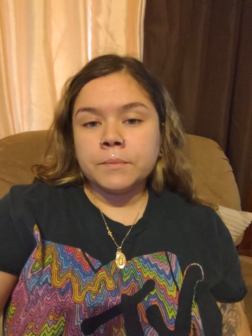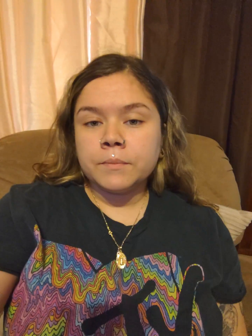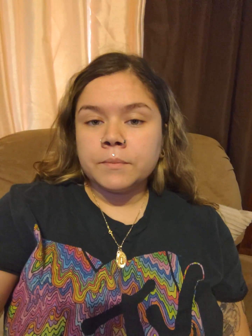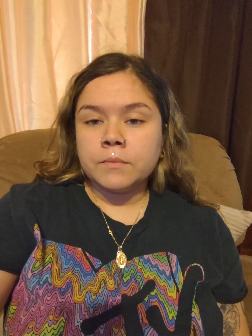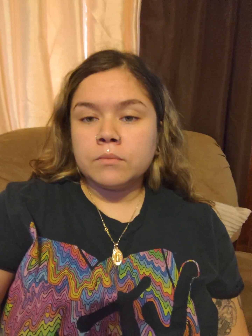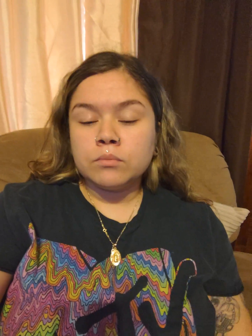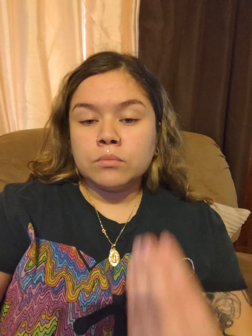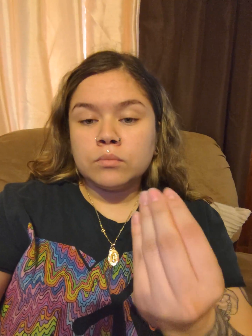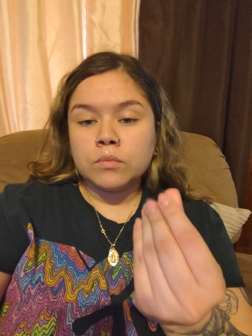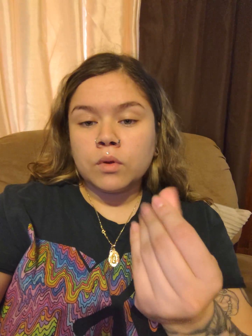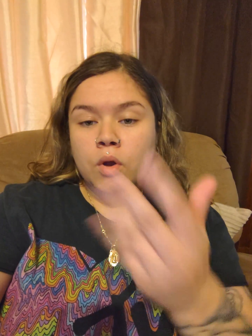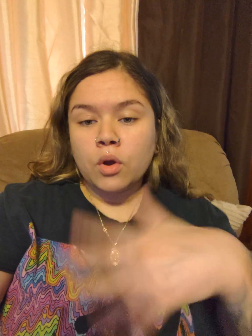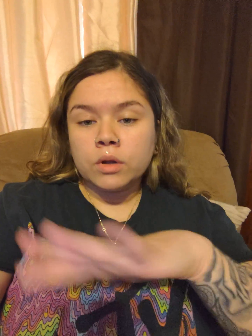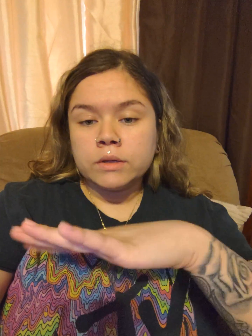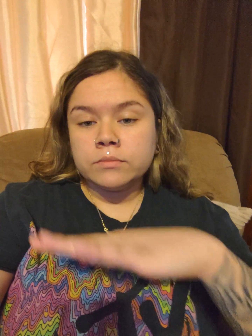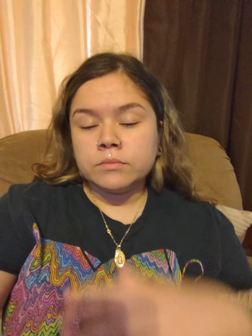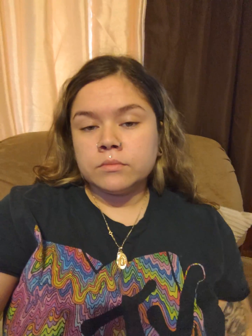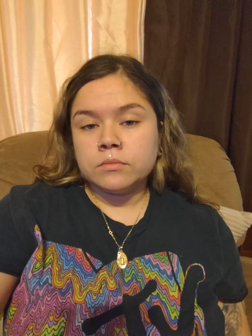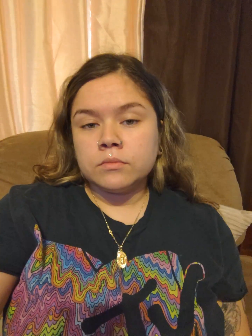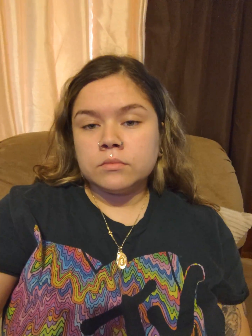garden